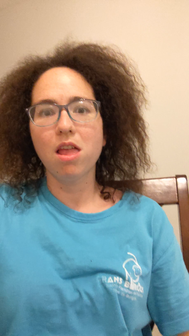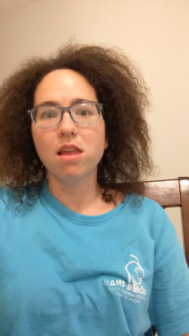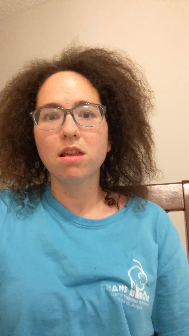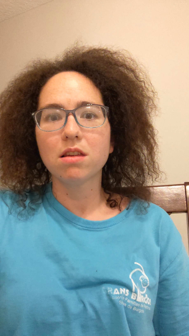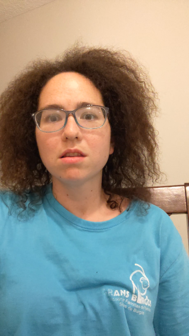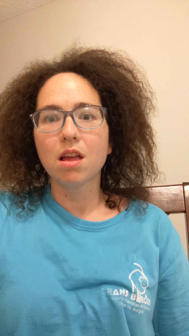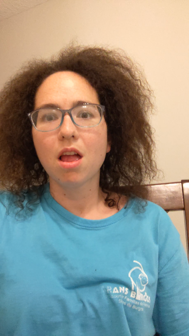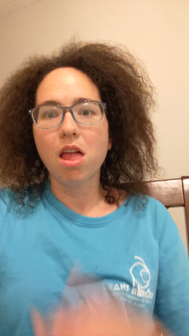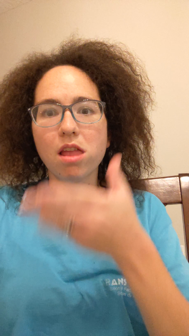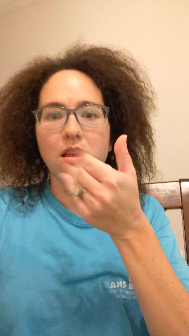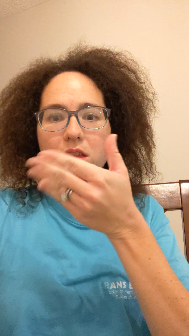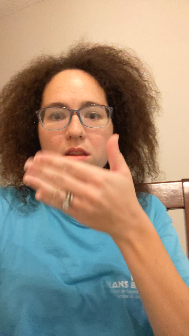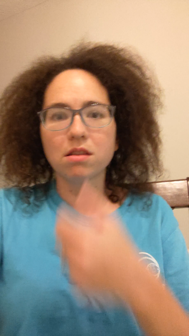butterfly